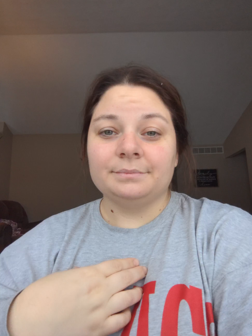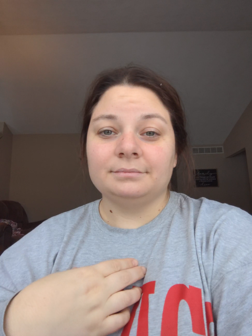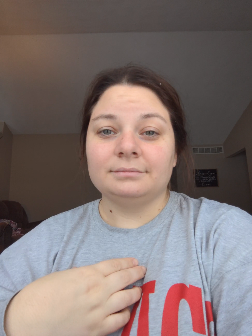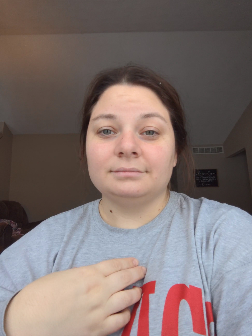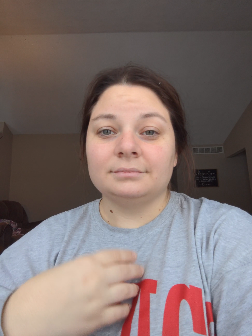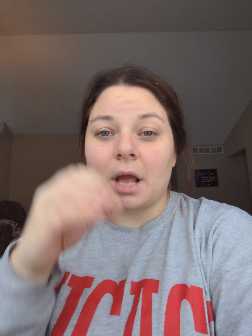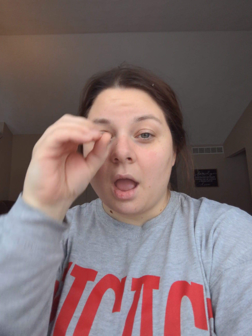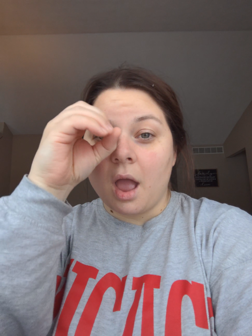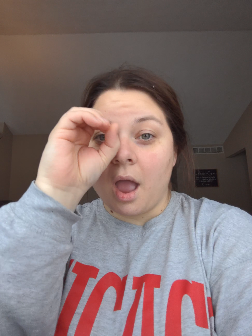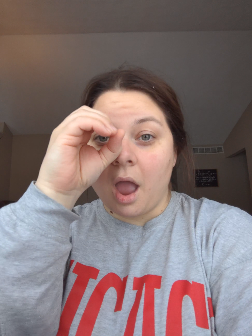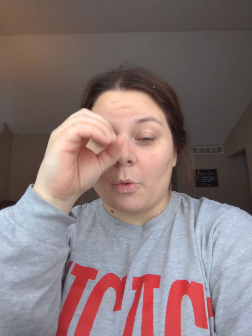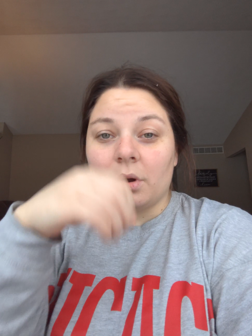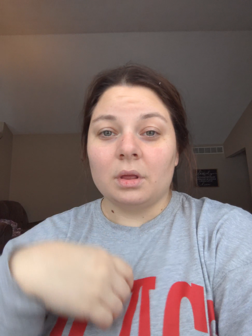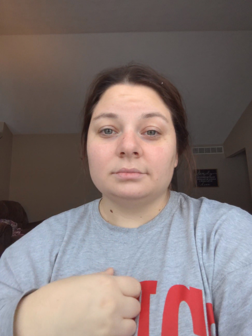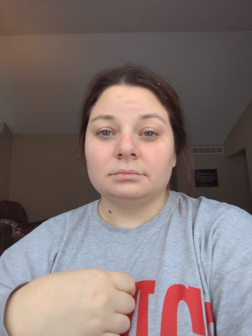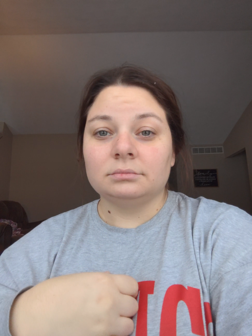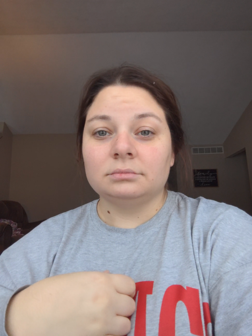owl